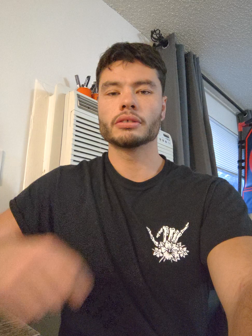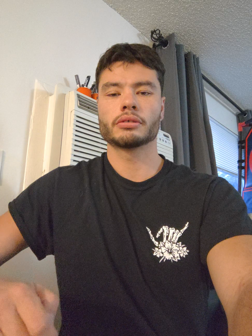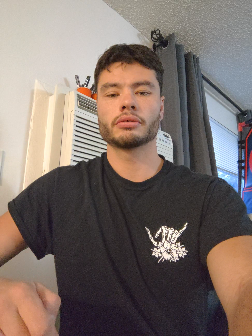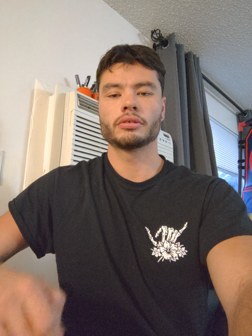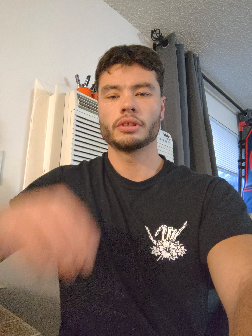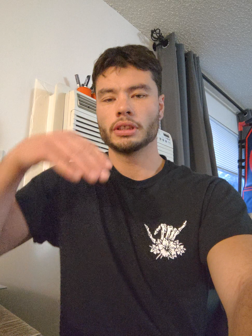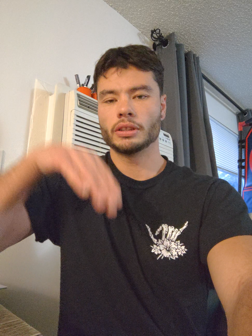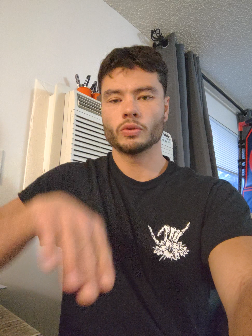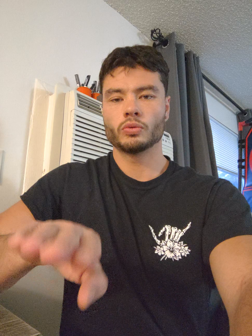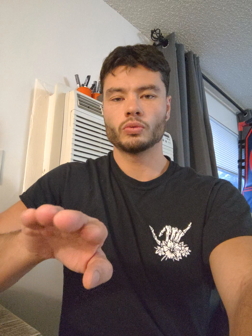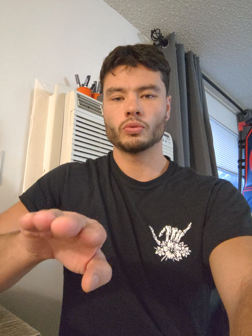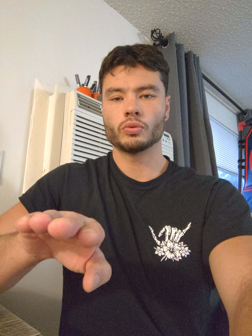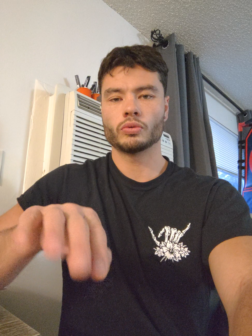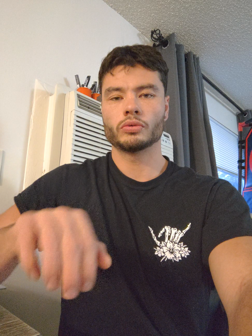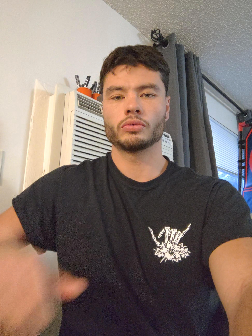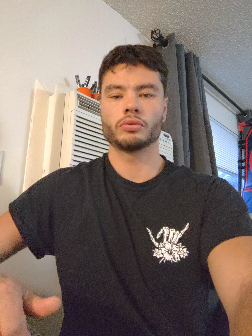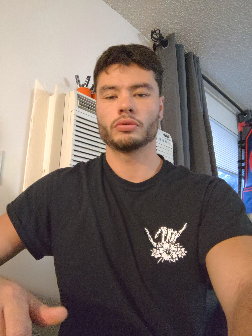into